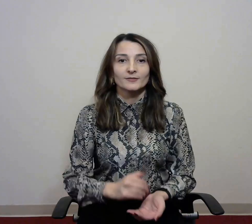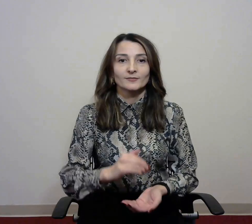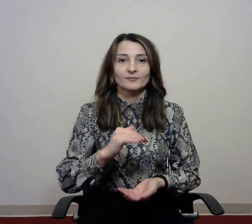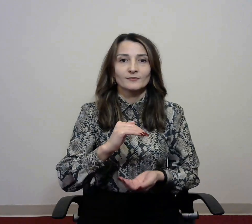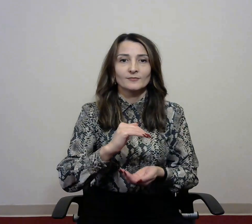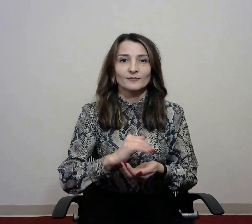balaca